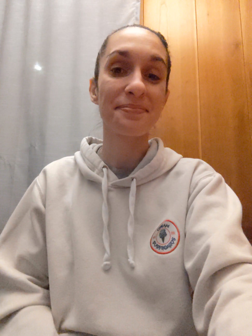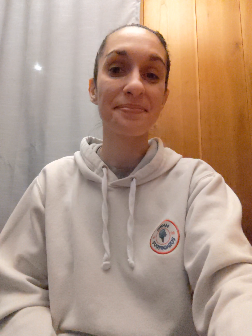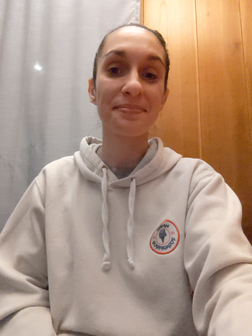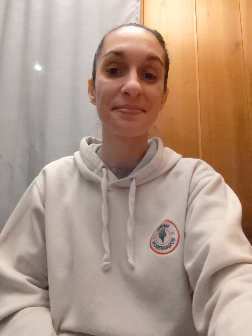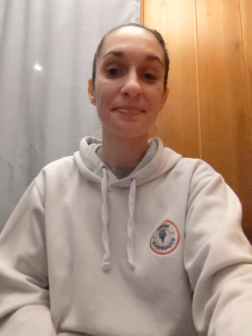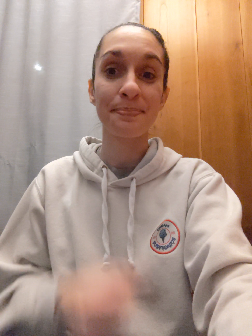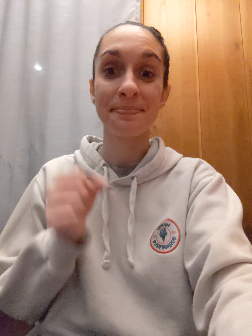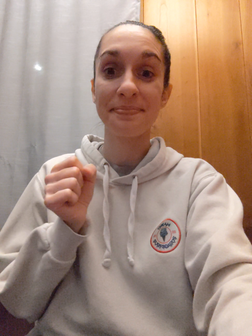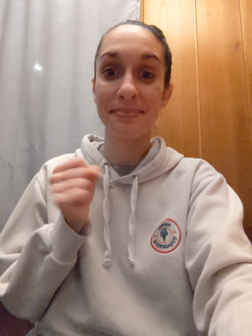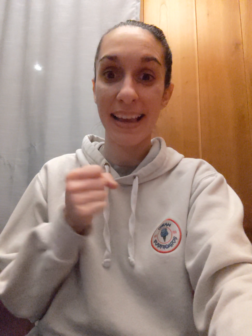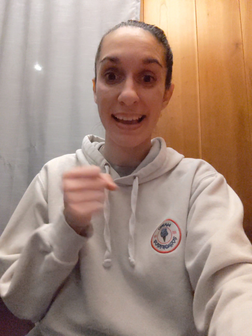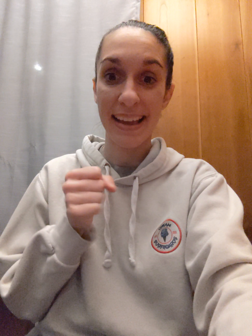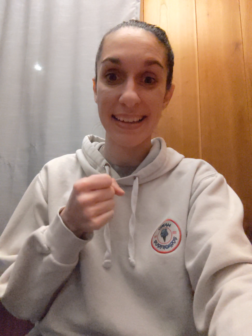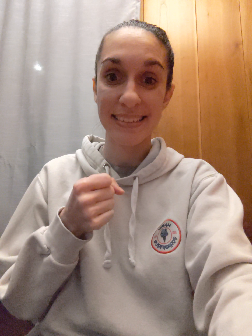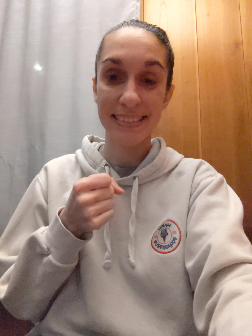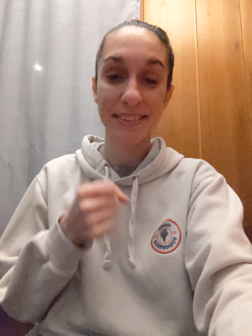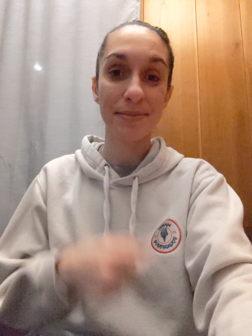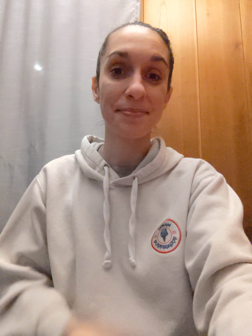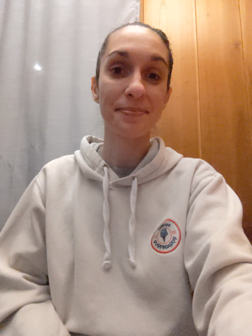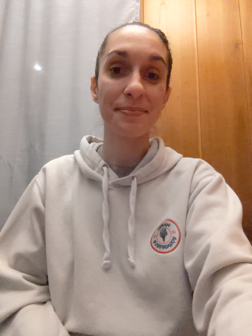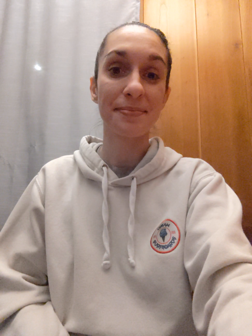make